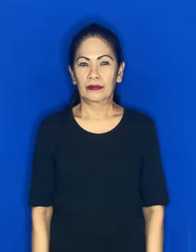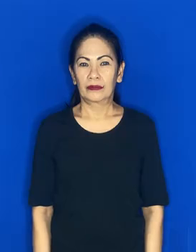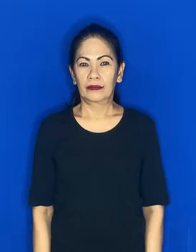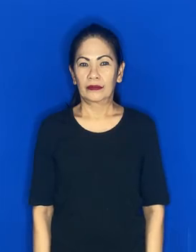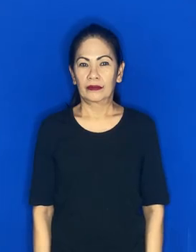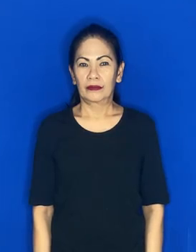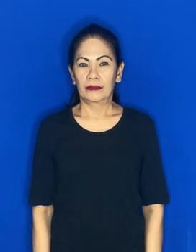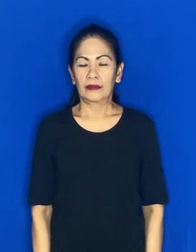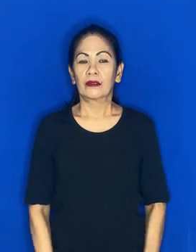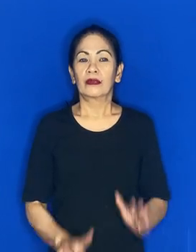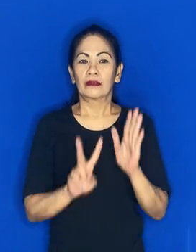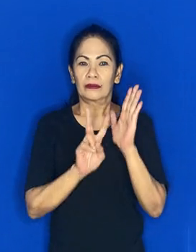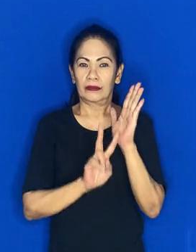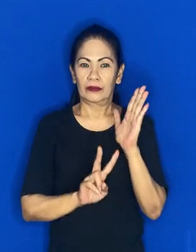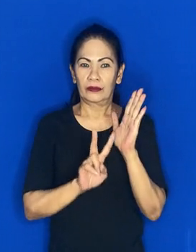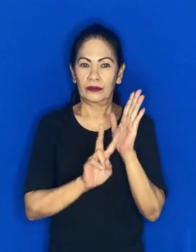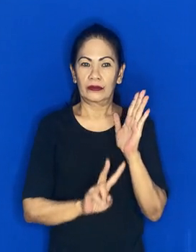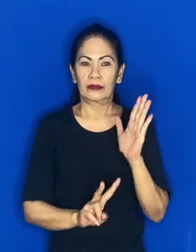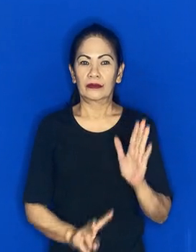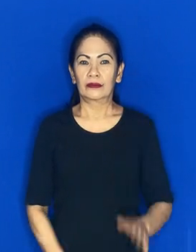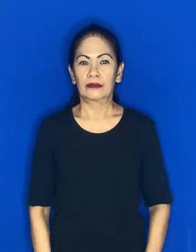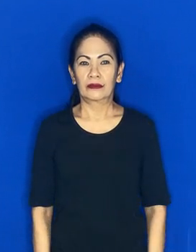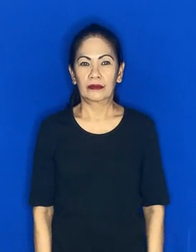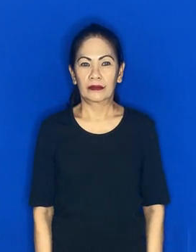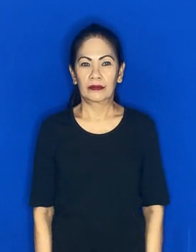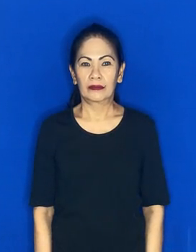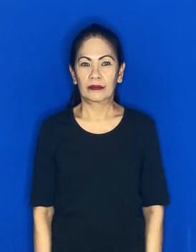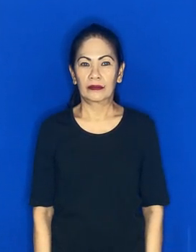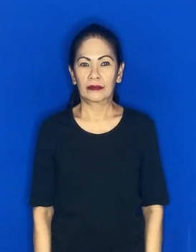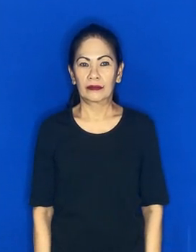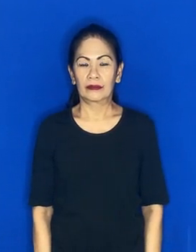violet